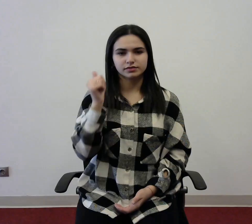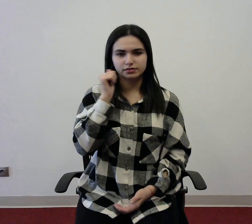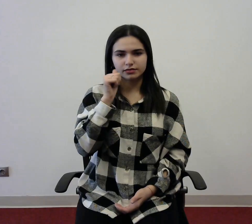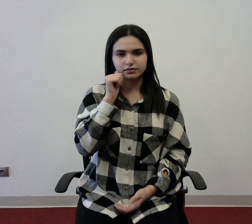sabah